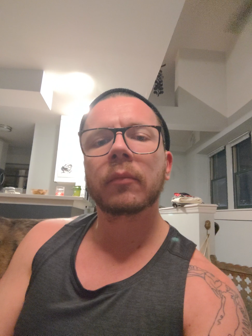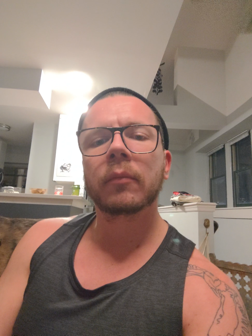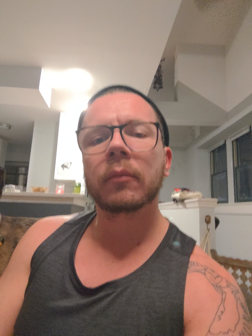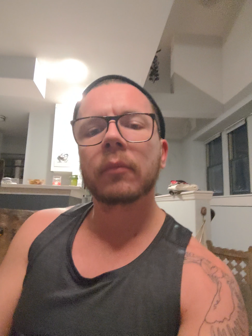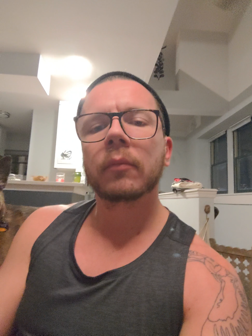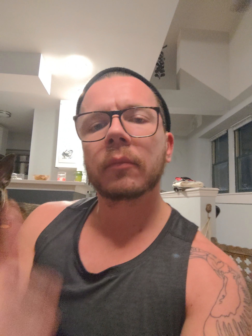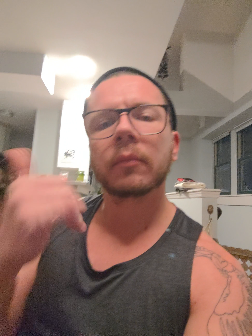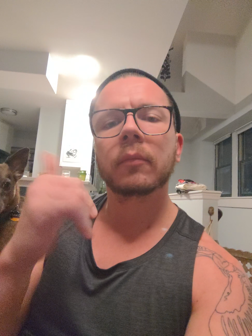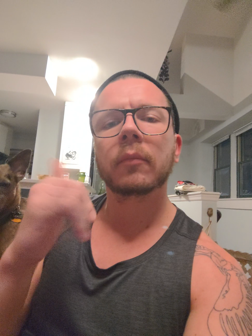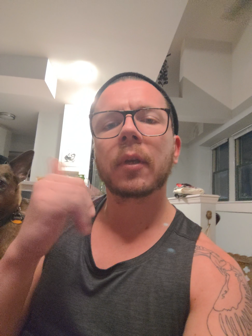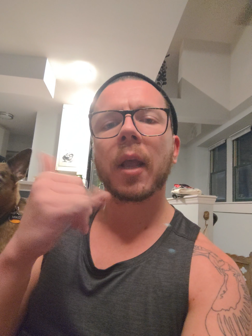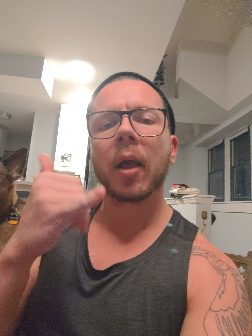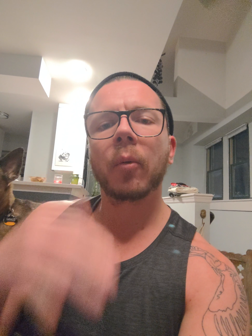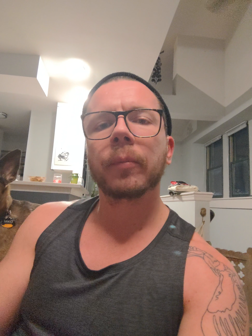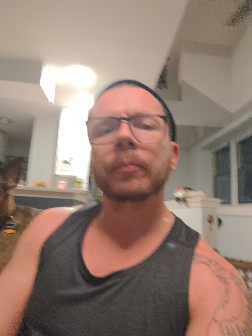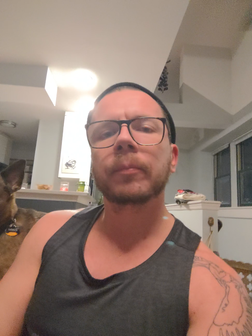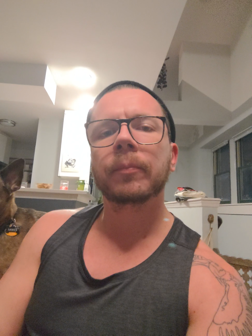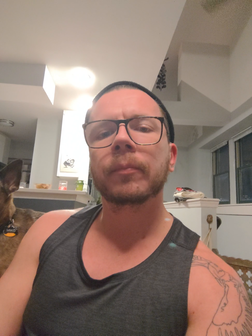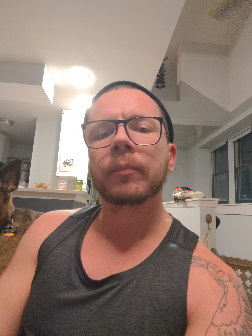yellow